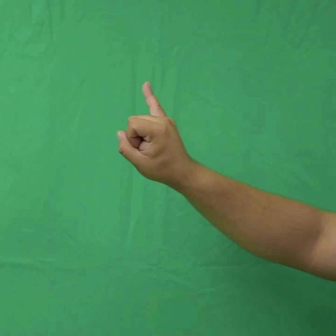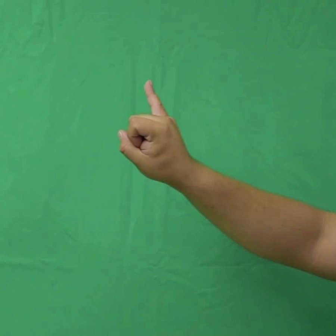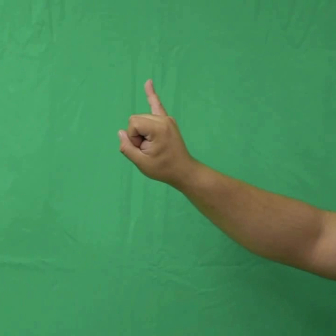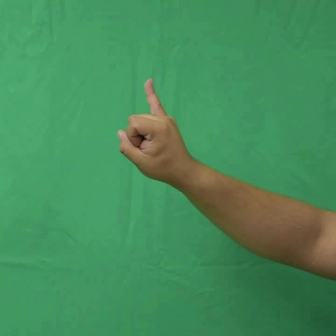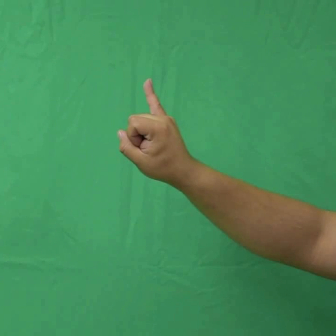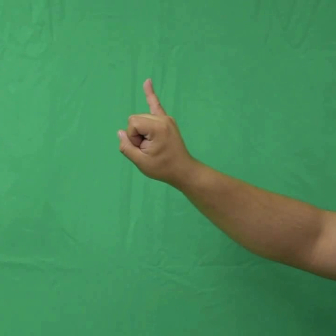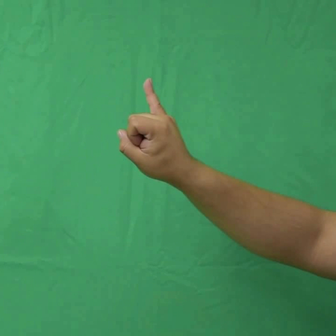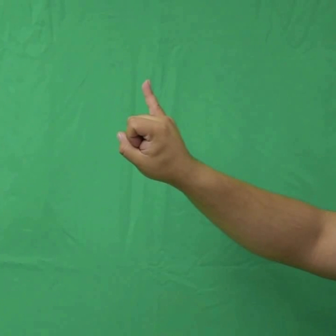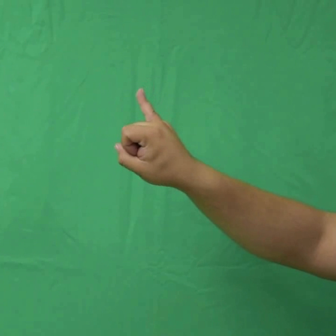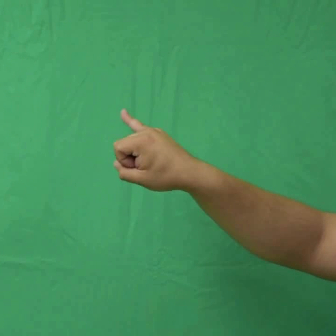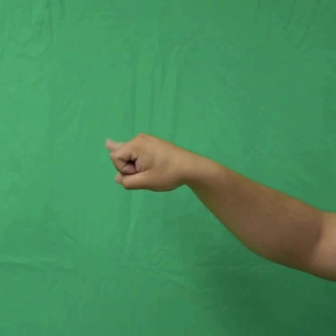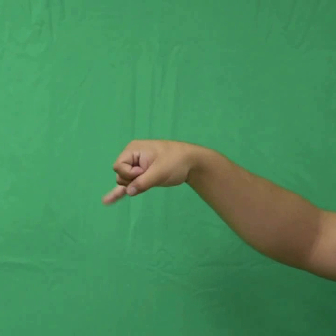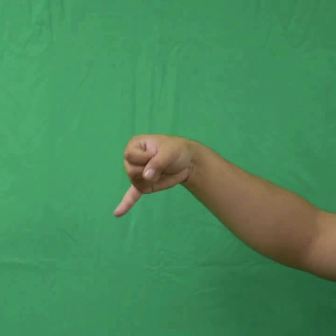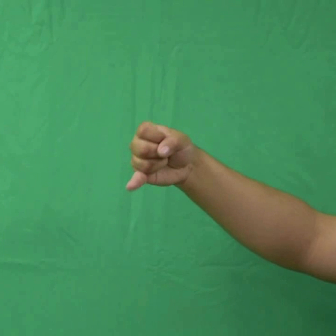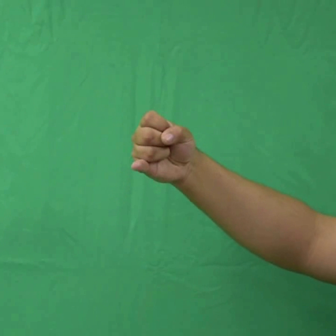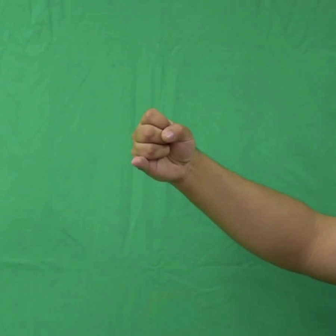J